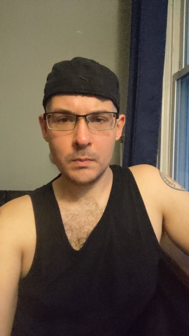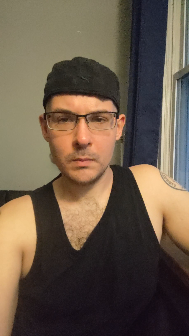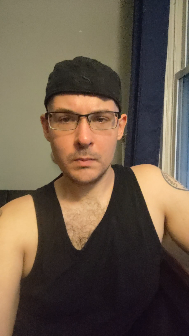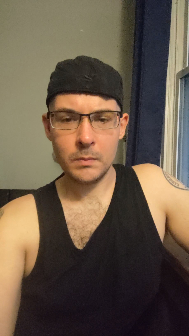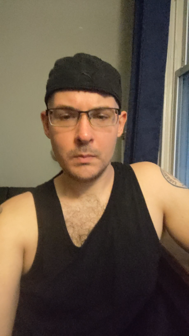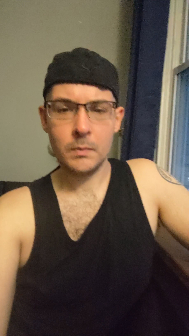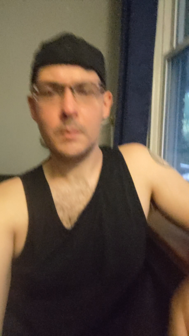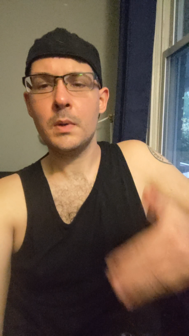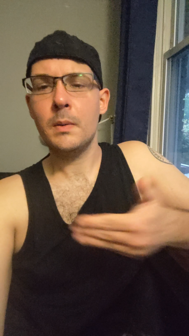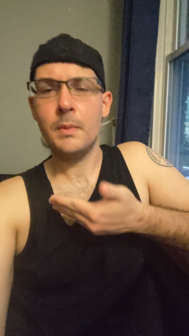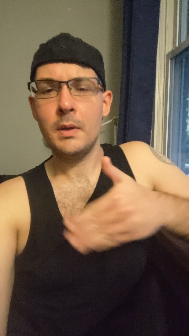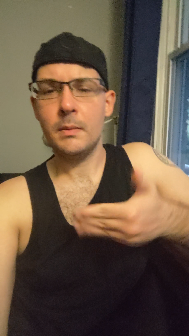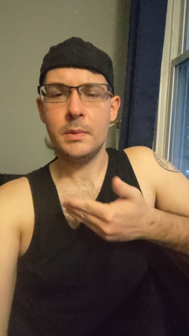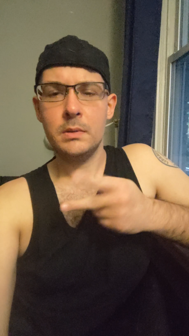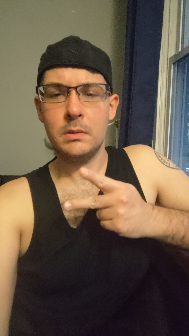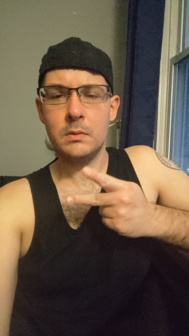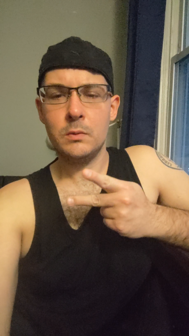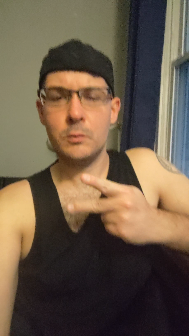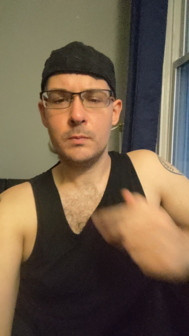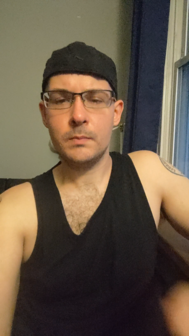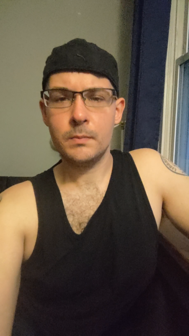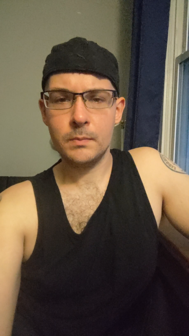babysitter